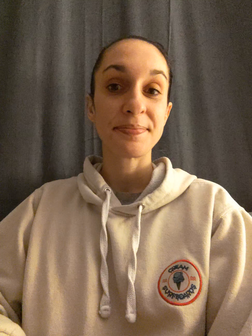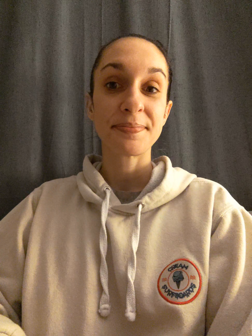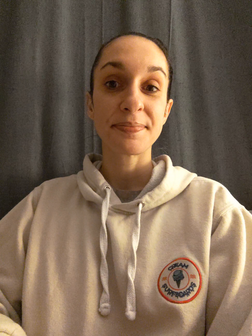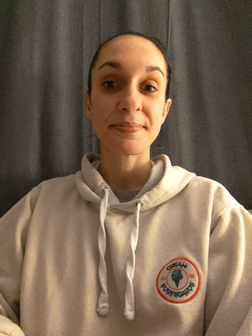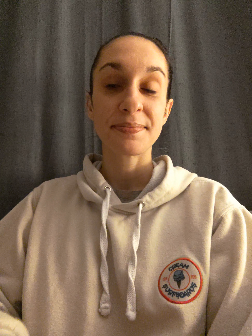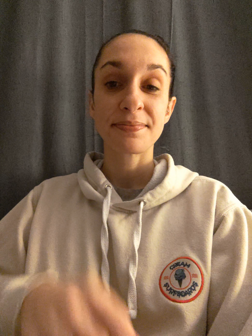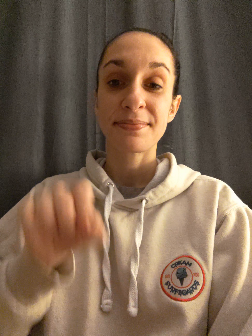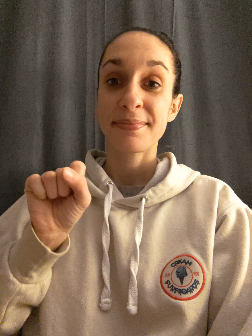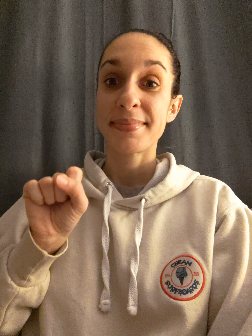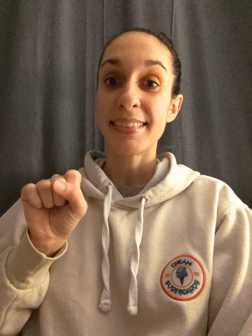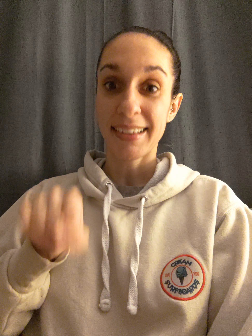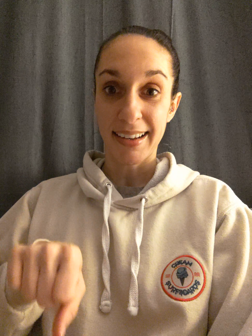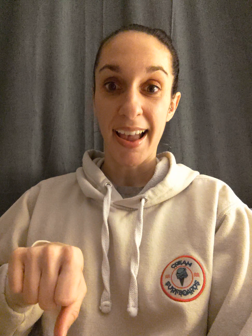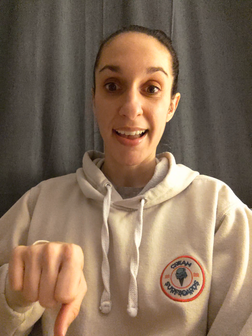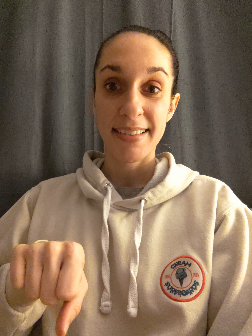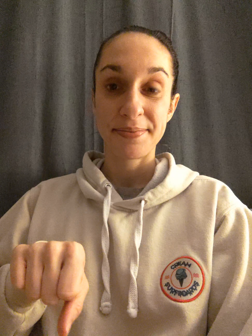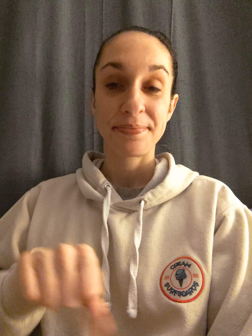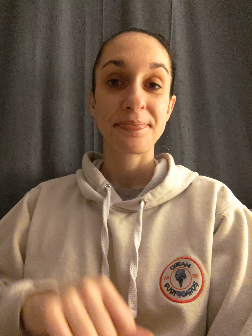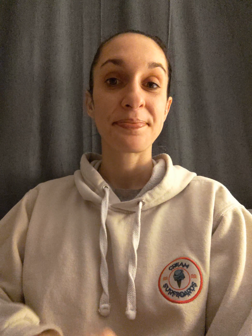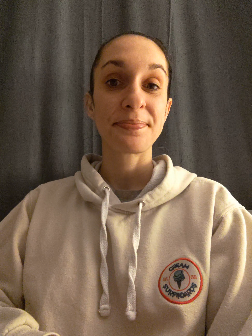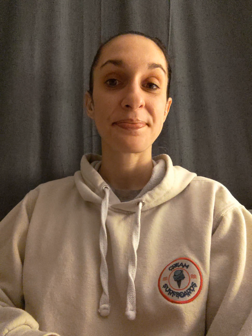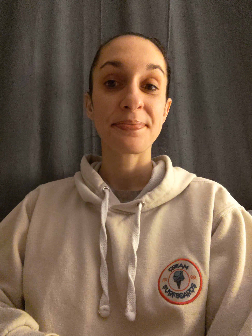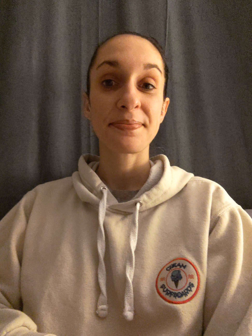can